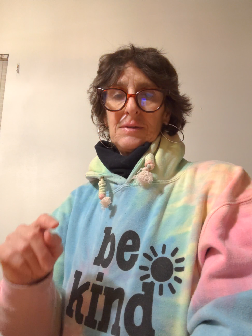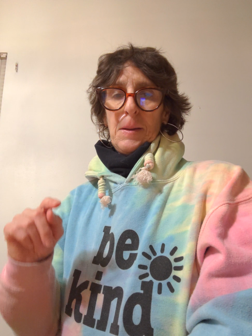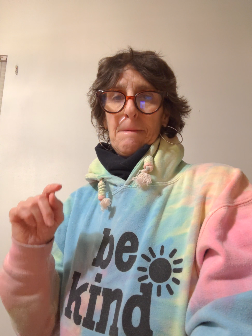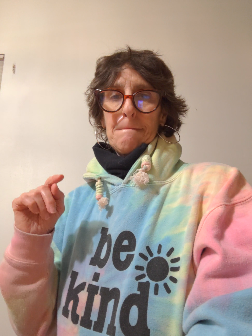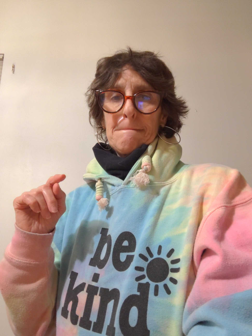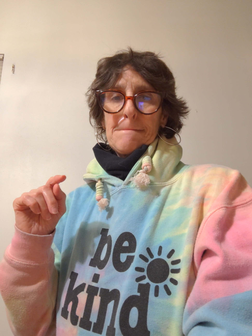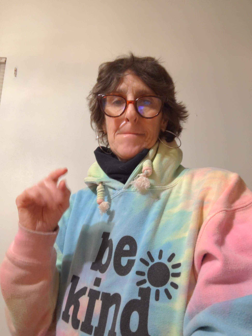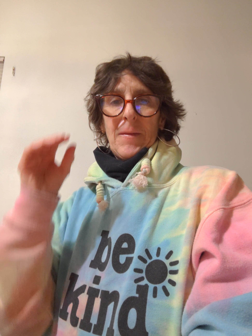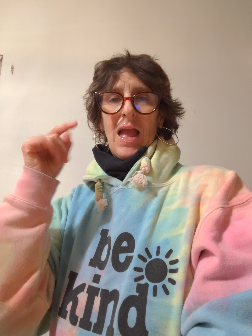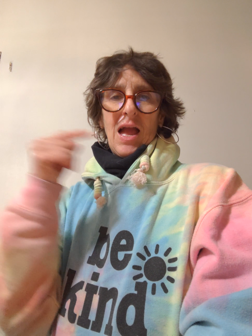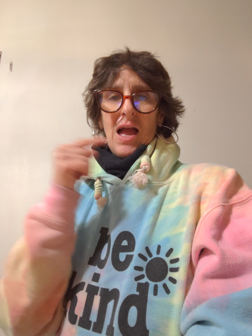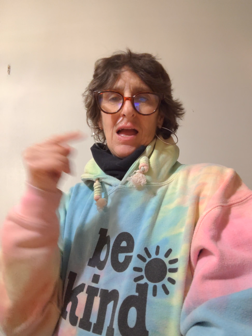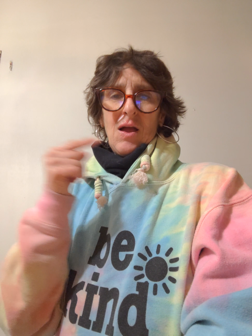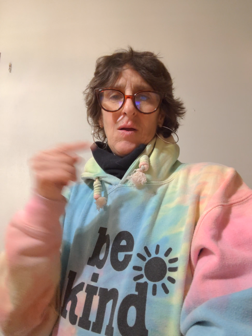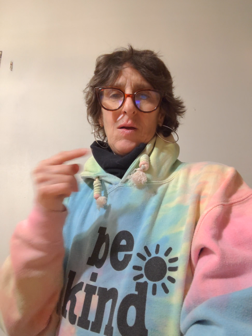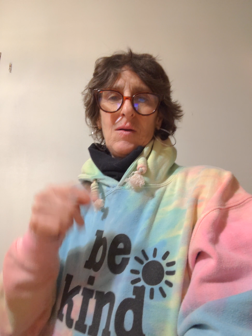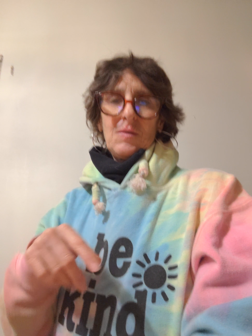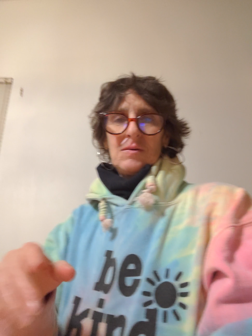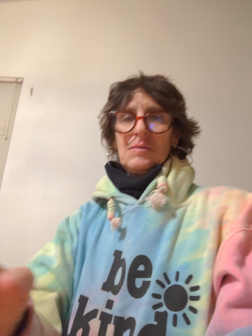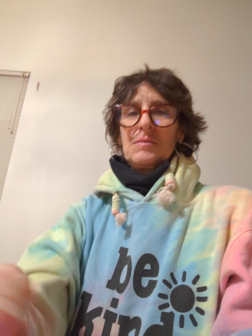owie